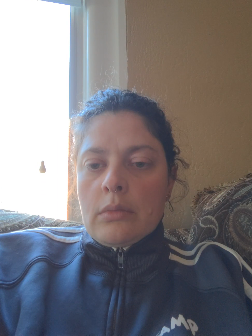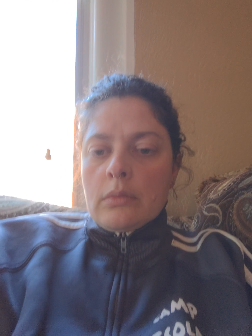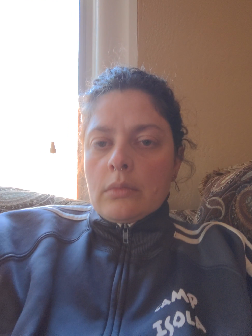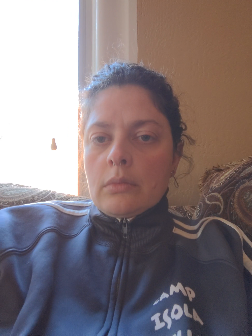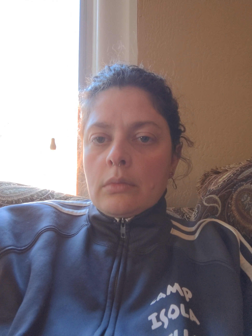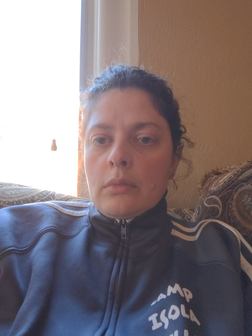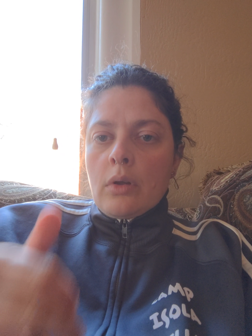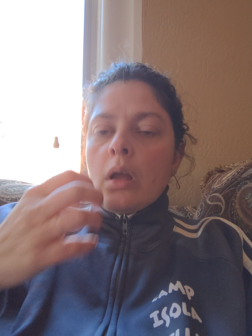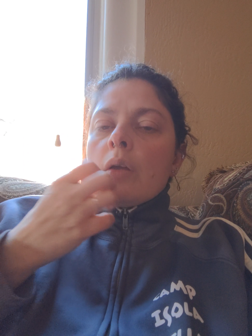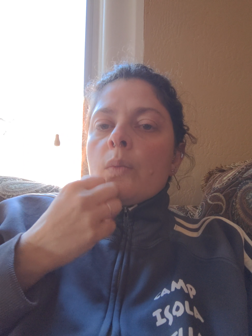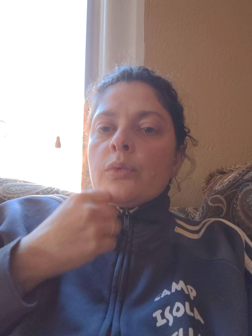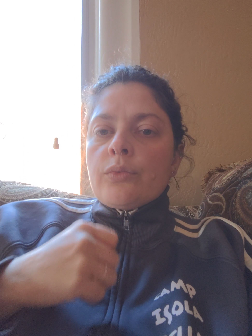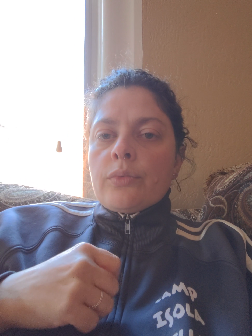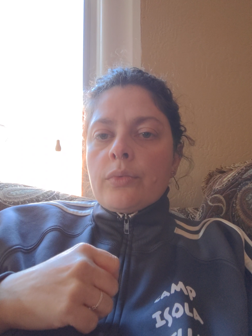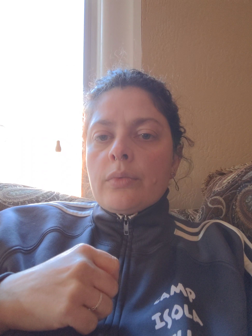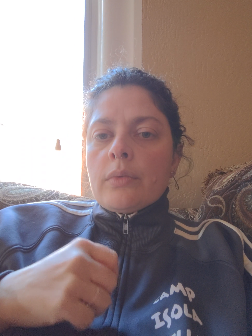underwear